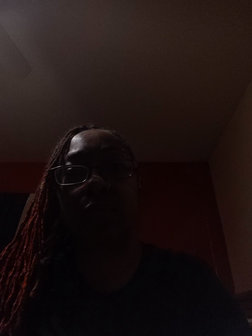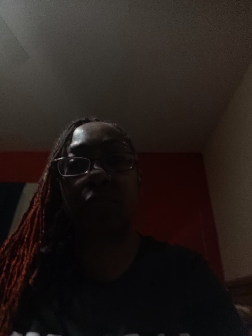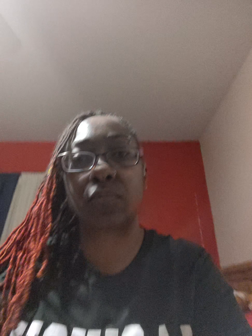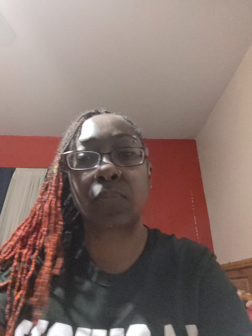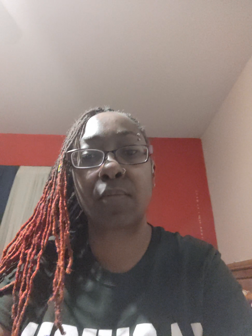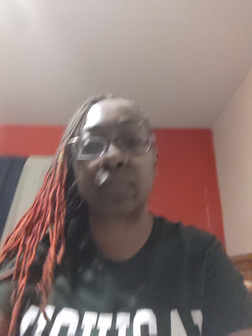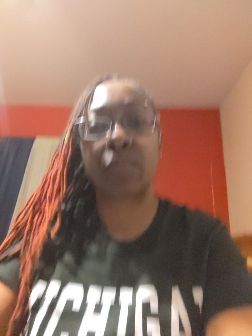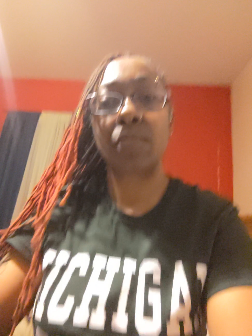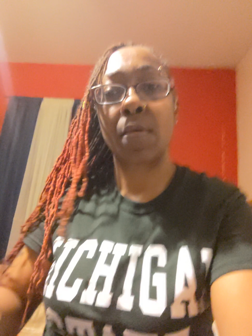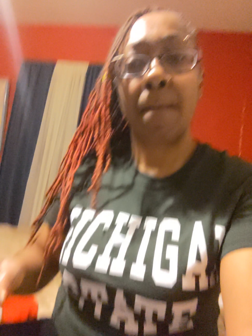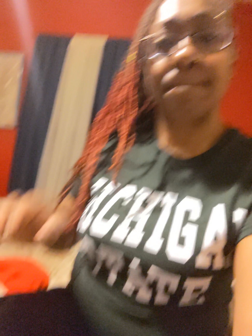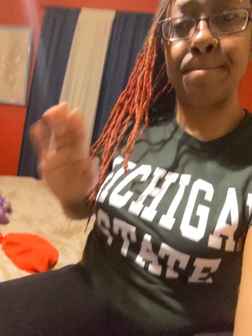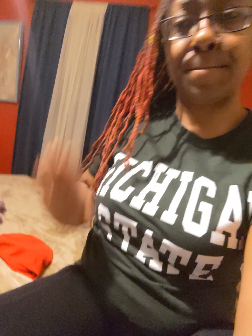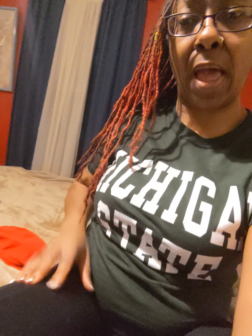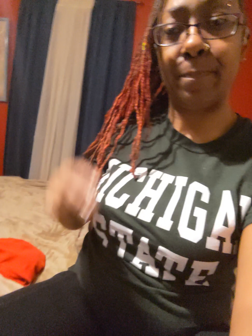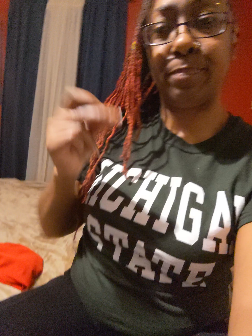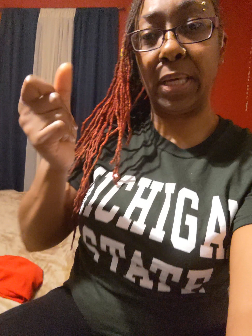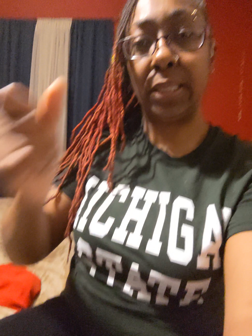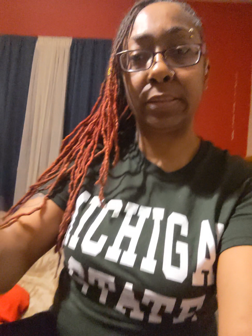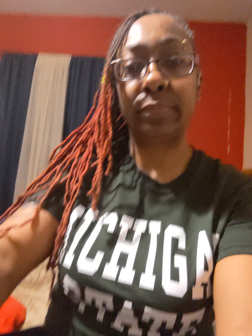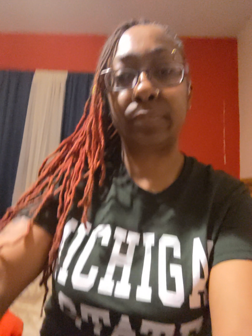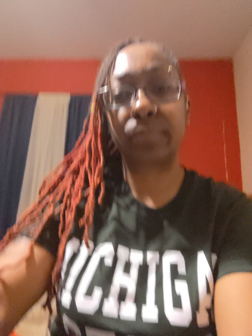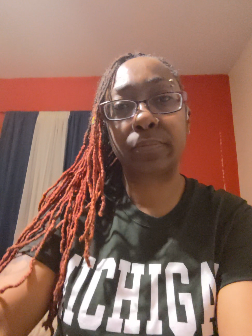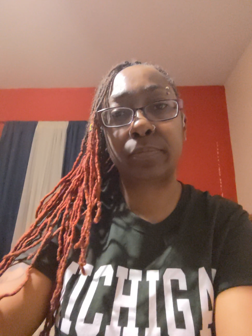puppy